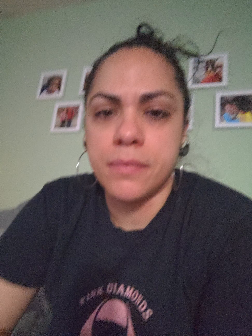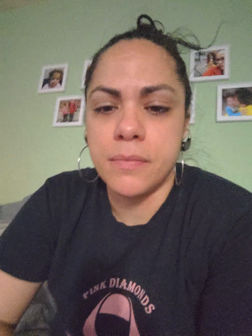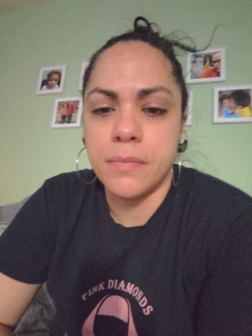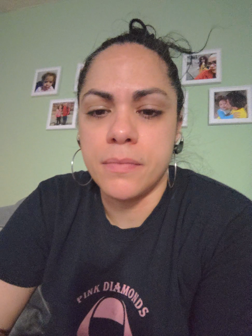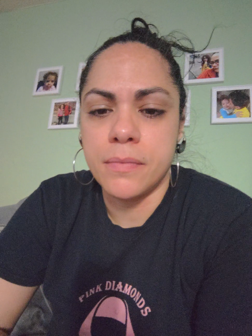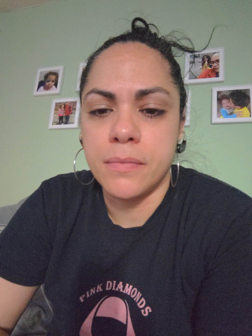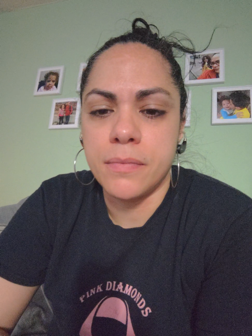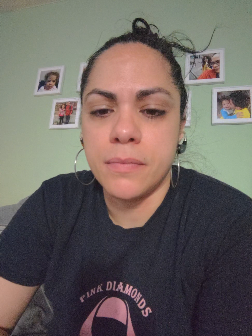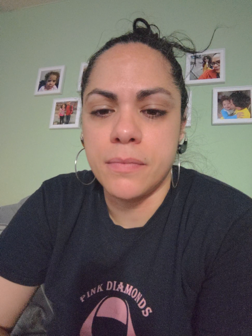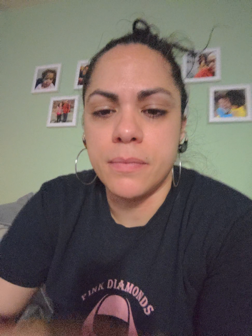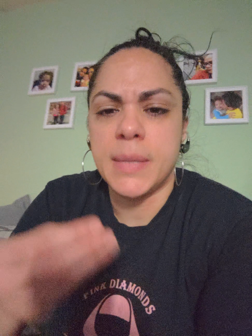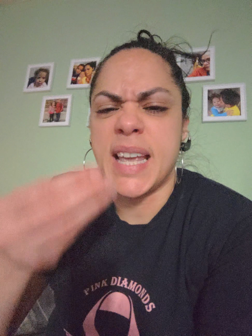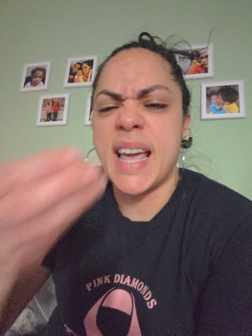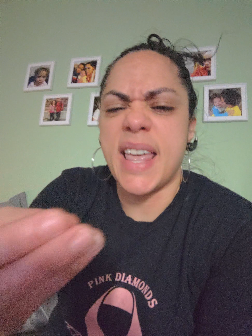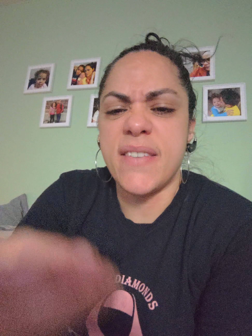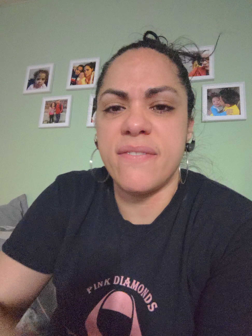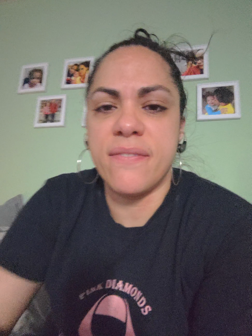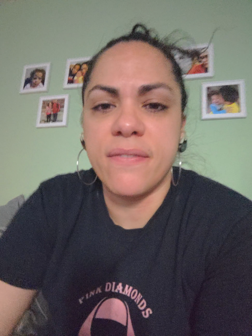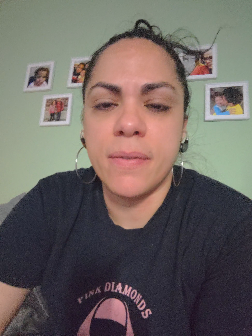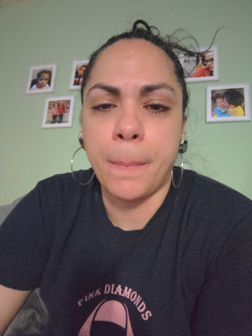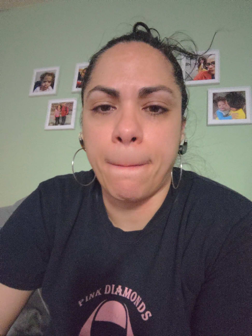give